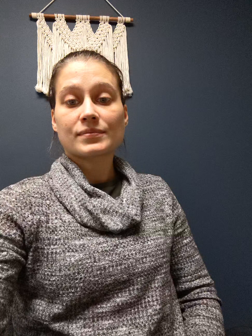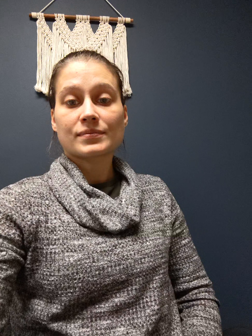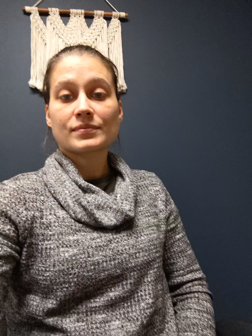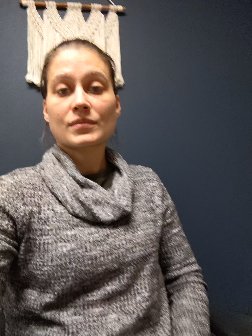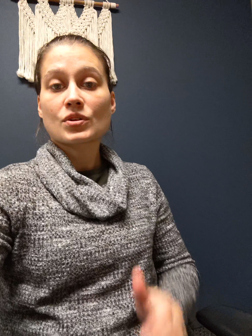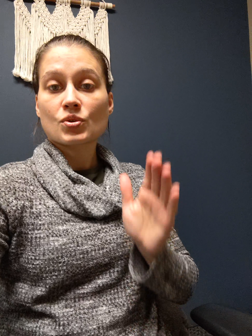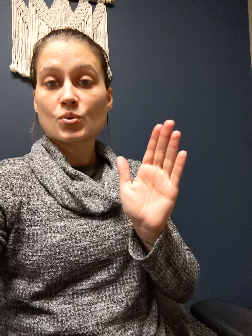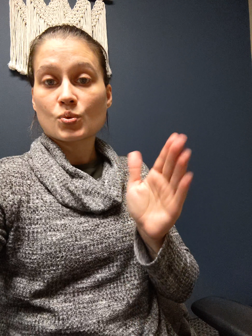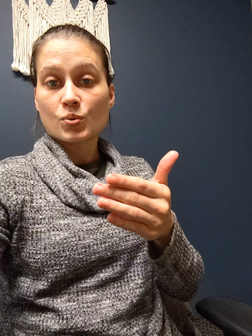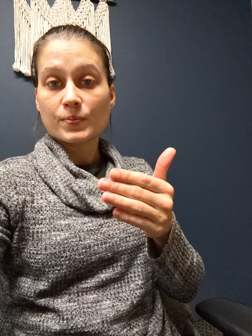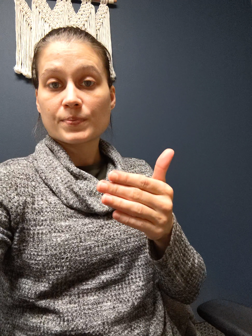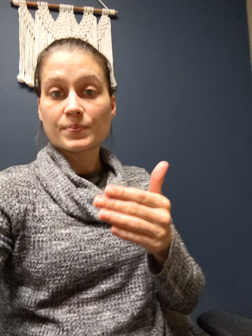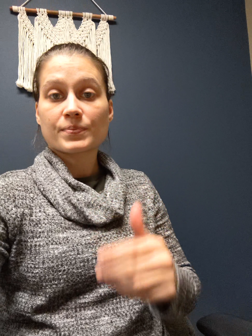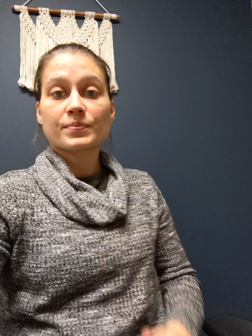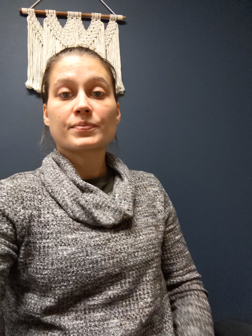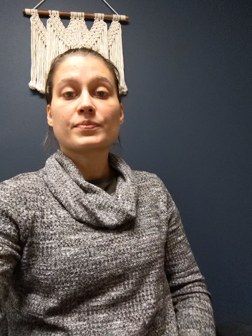room